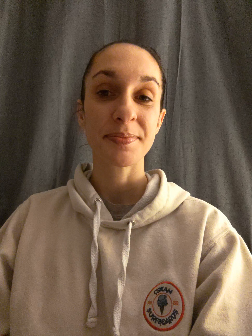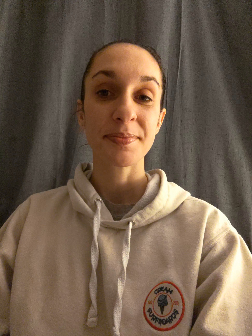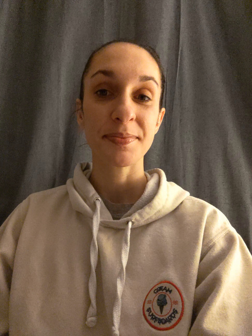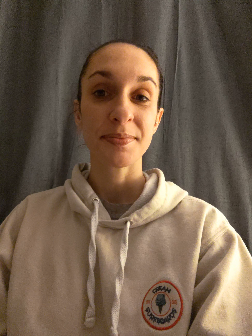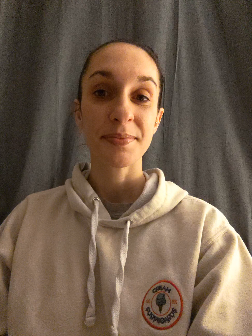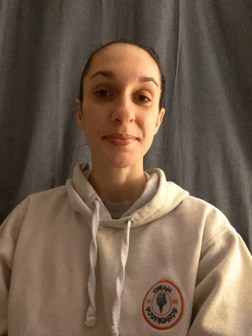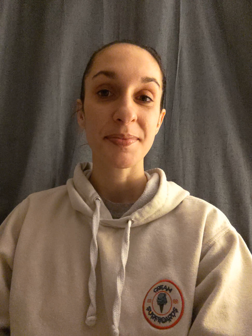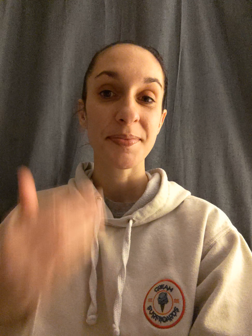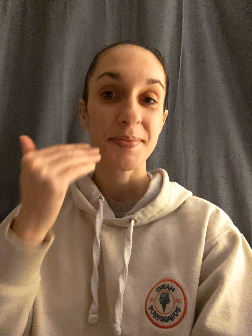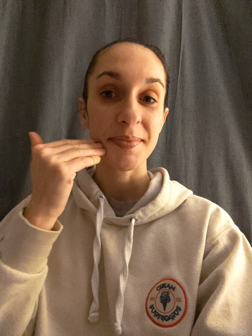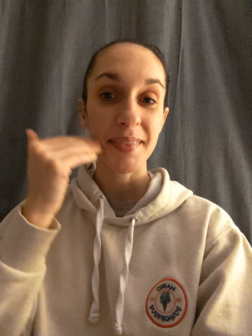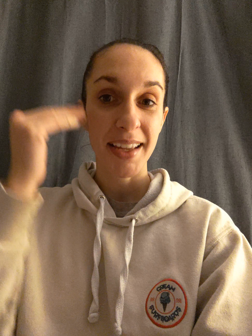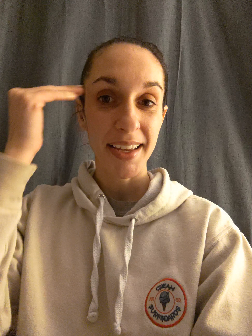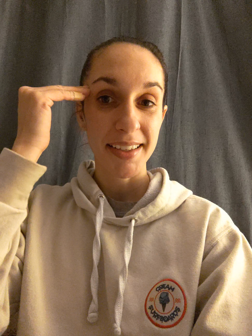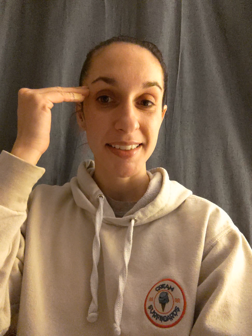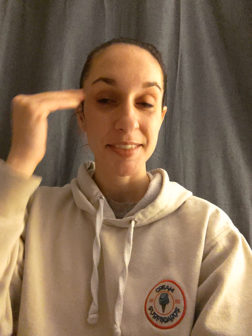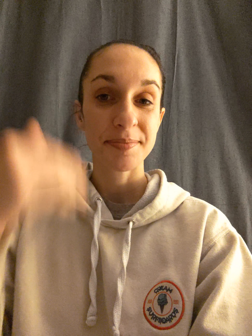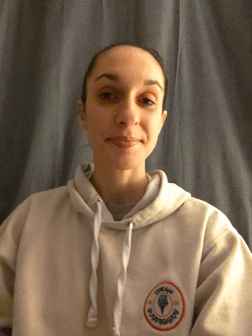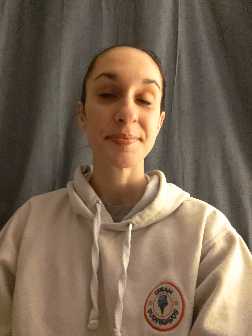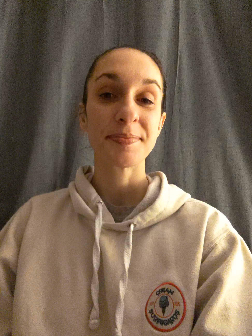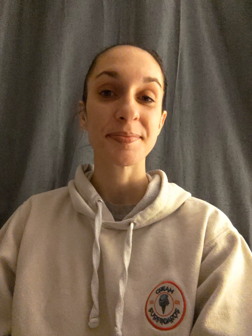head